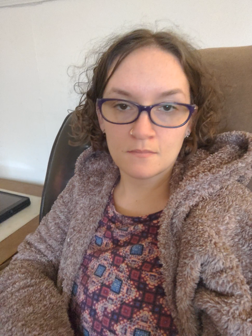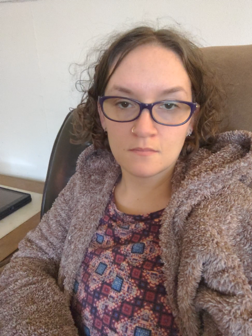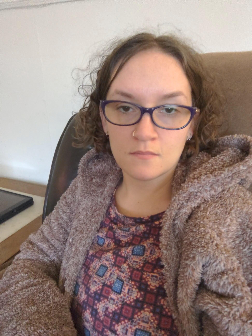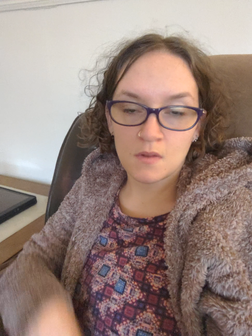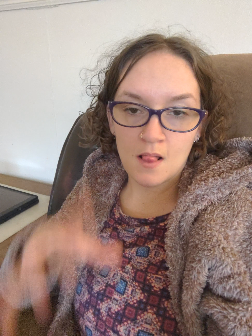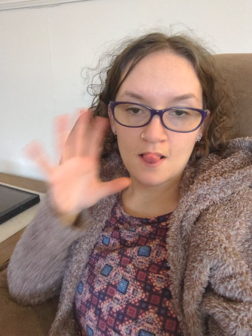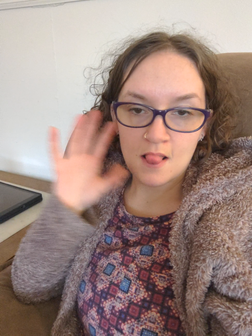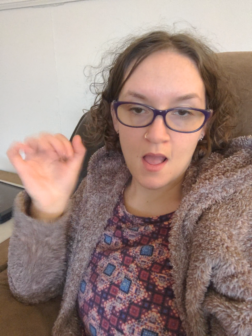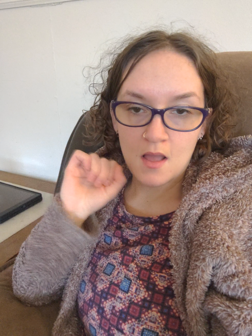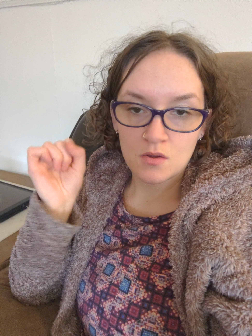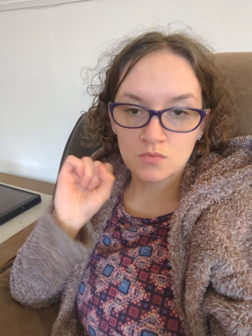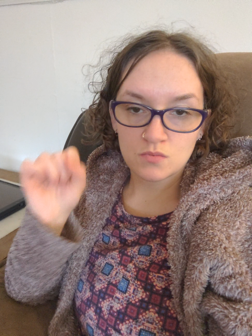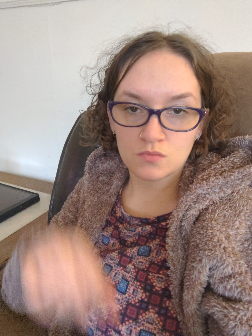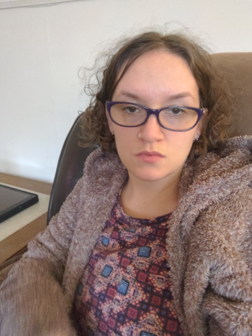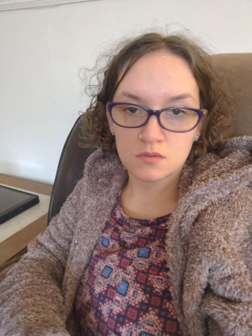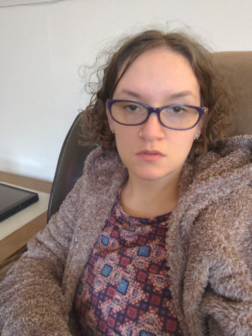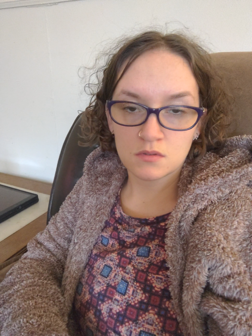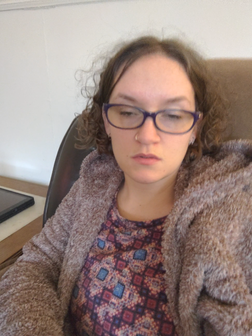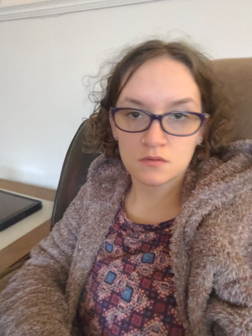loud